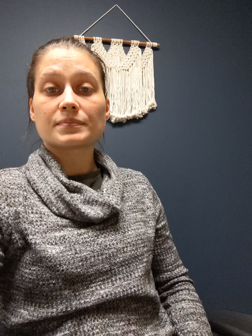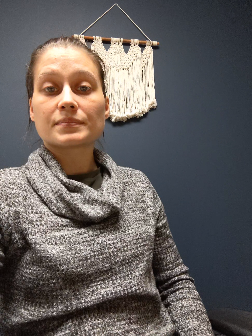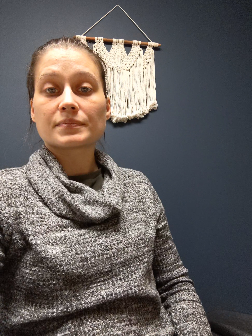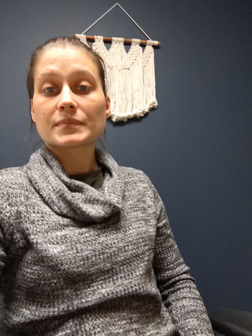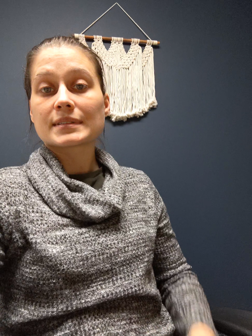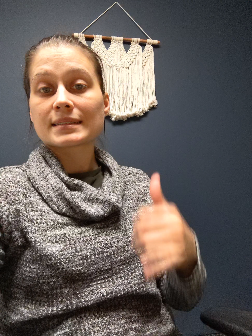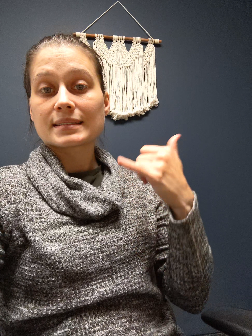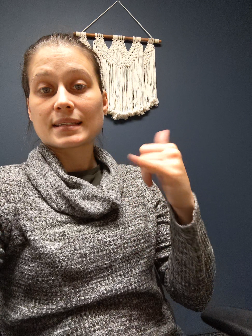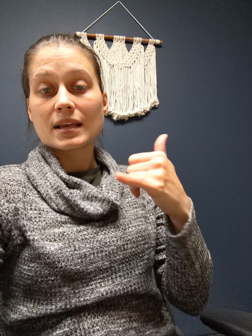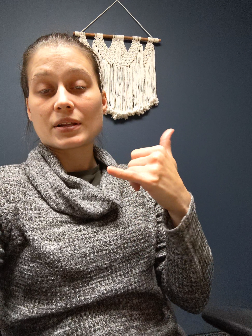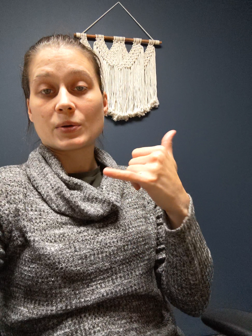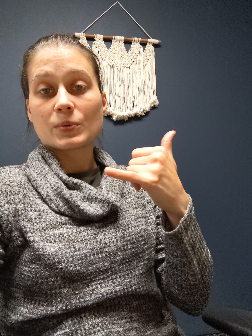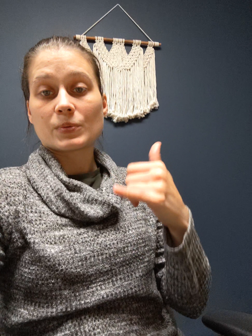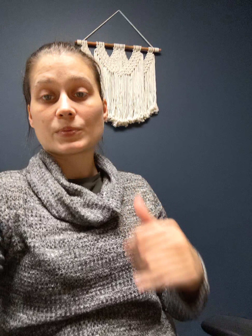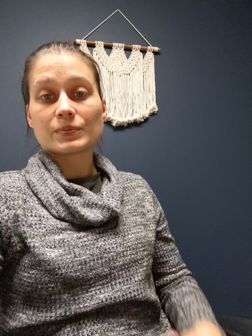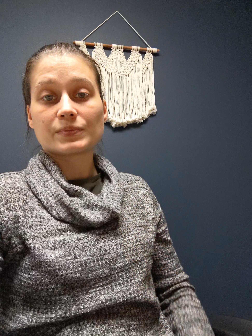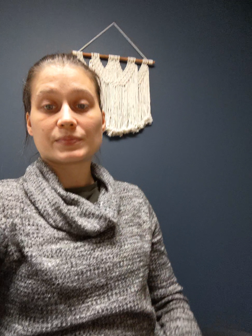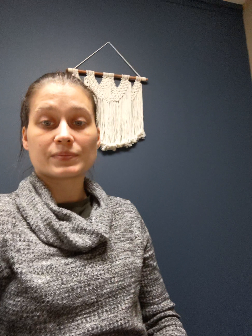yellow